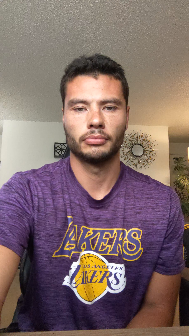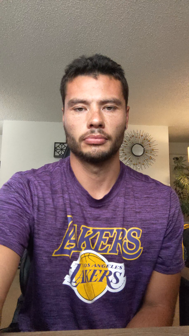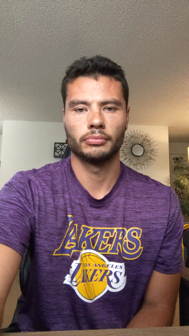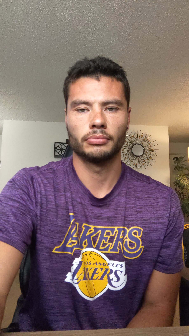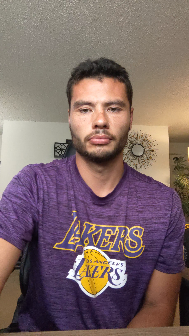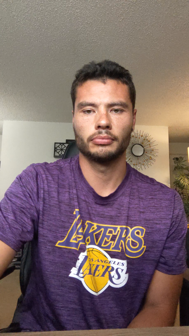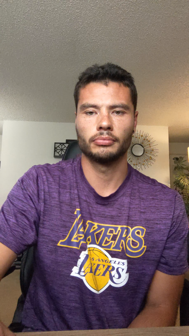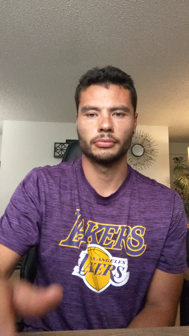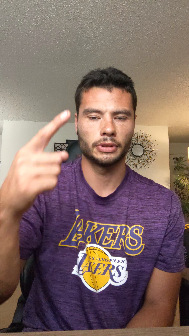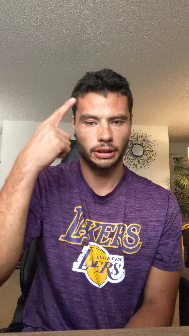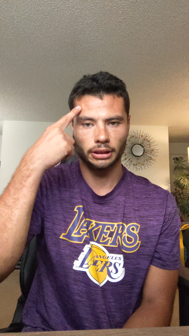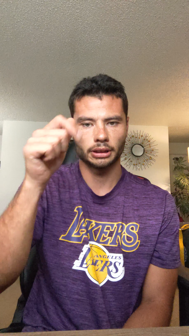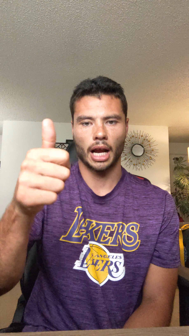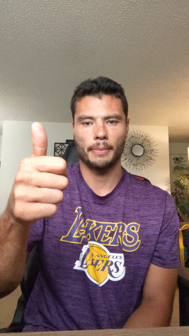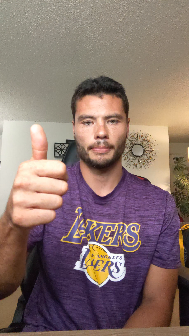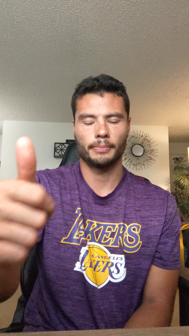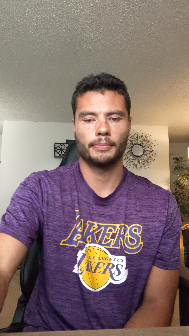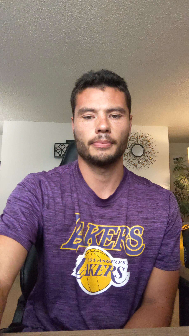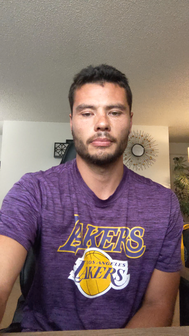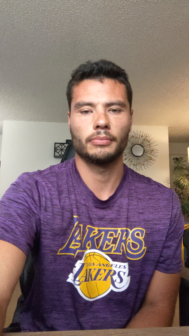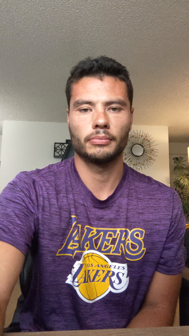dime